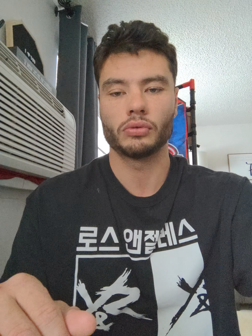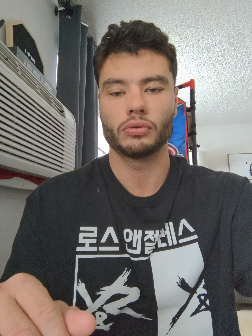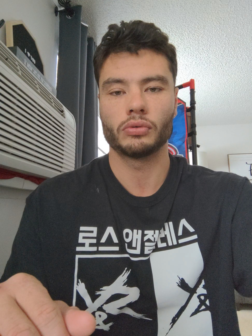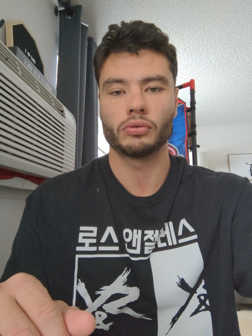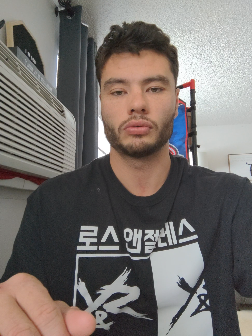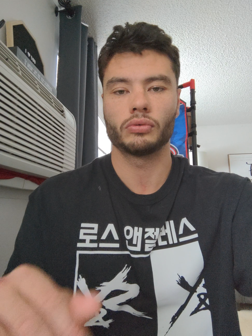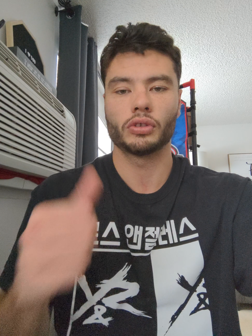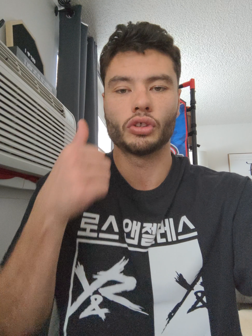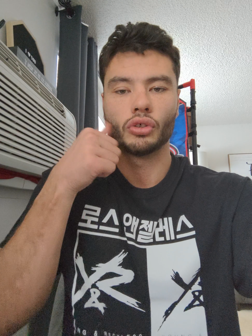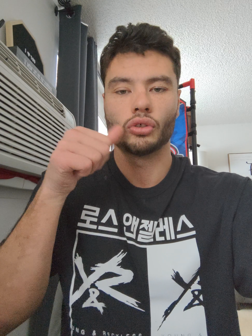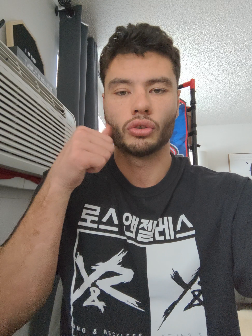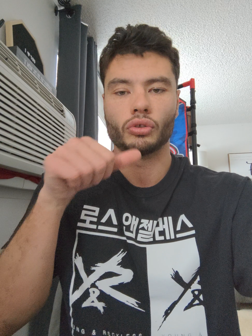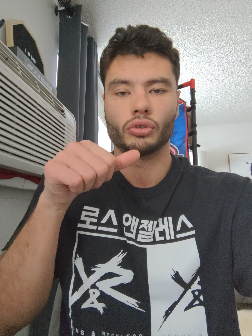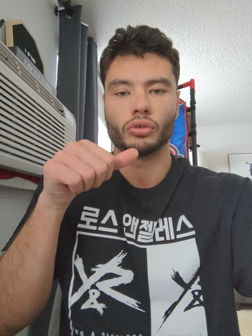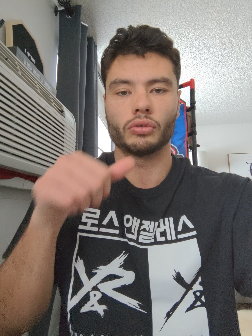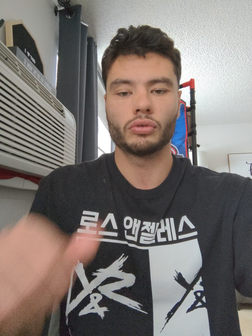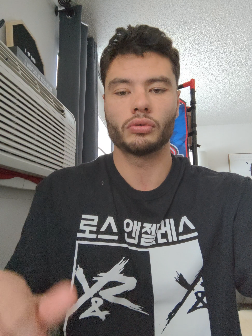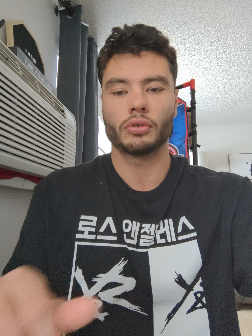girl